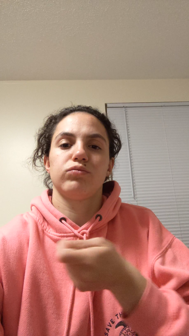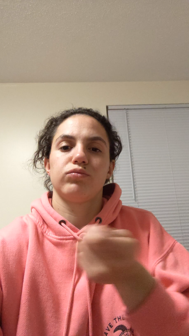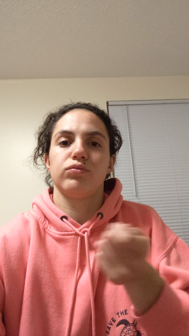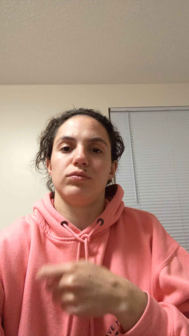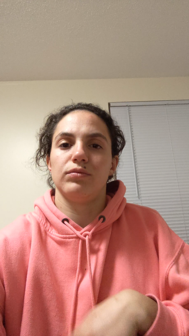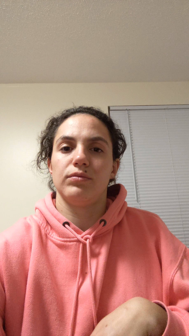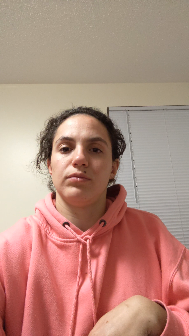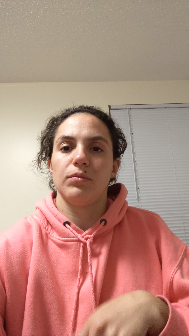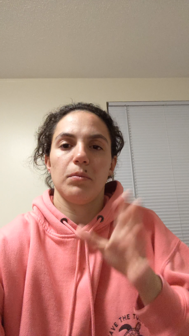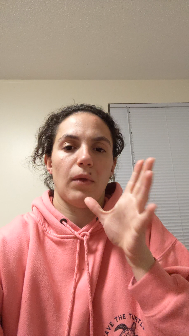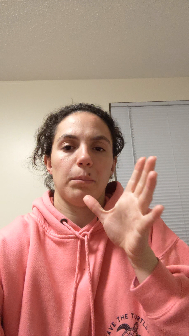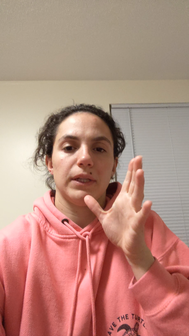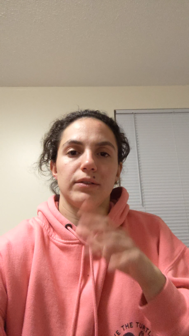mommy